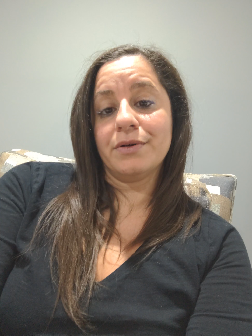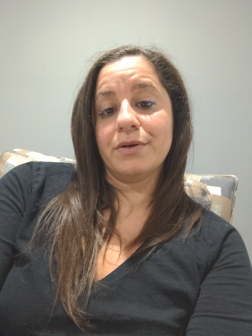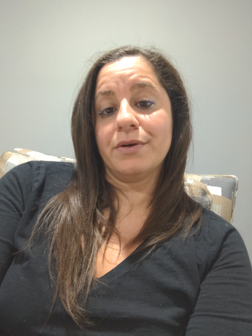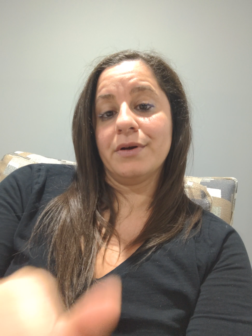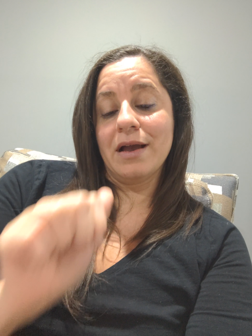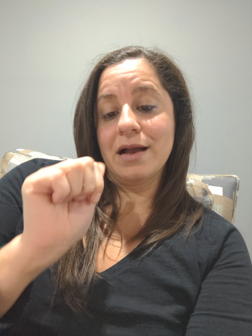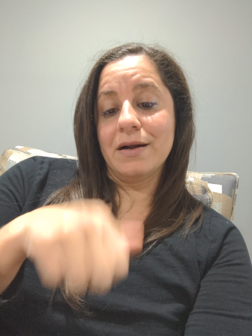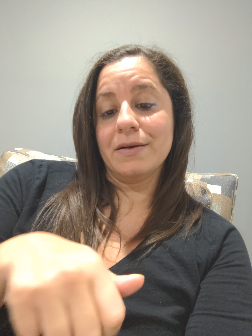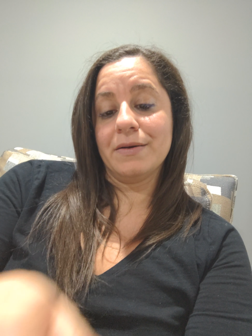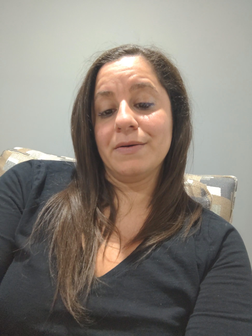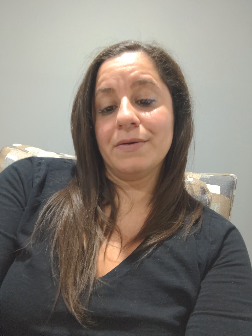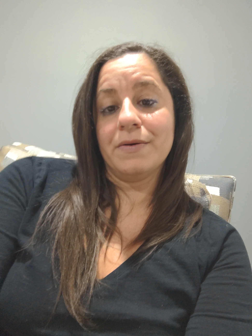can